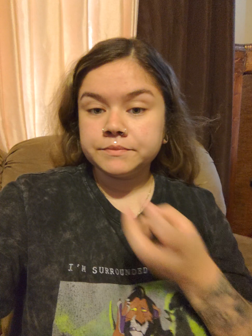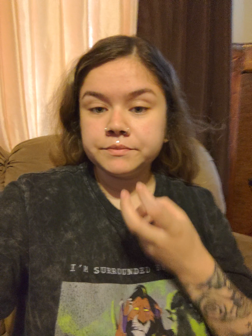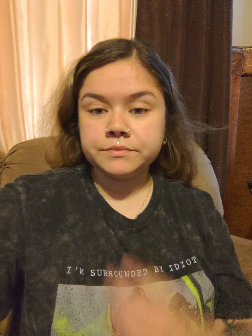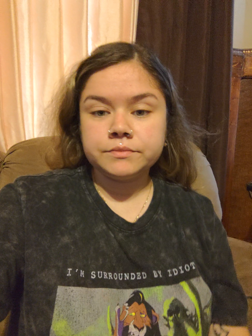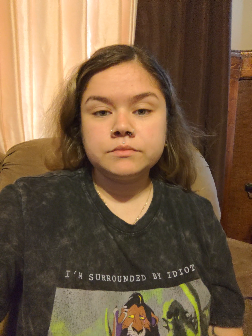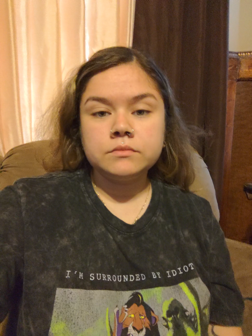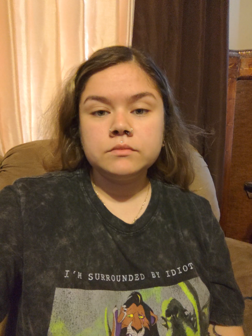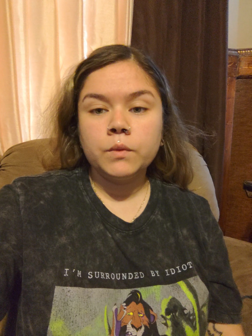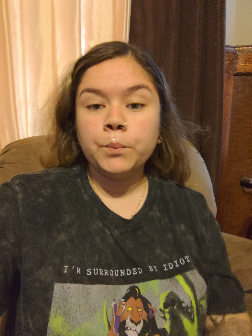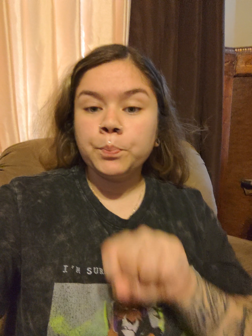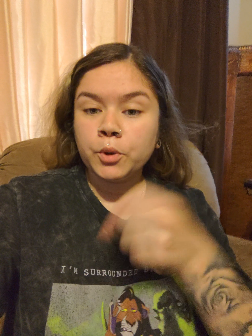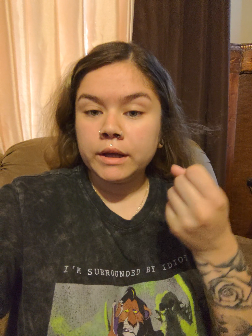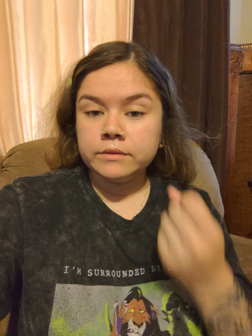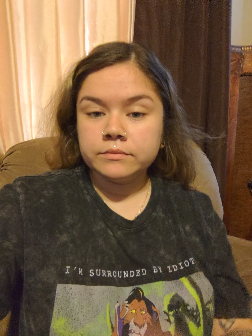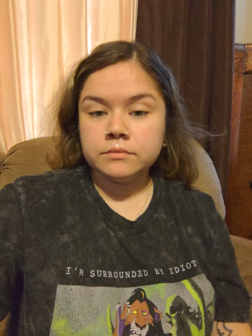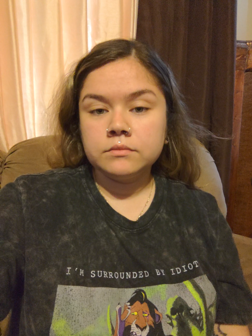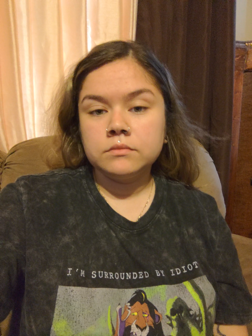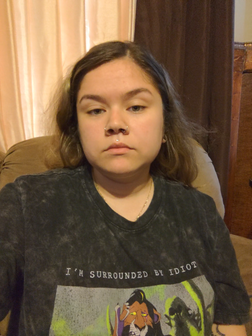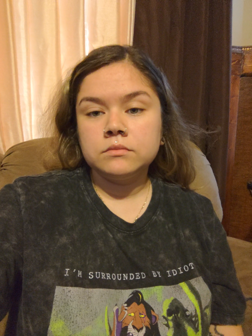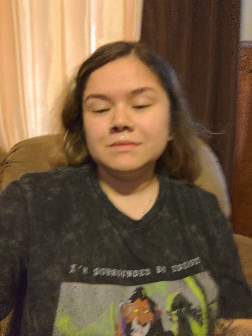break